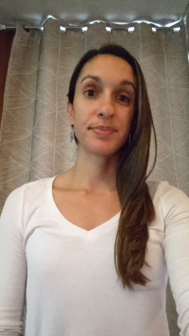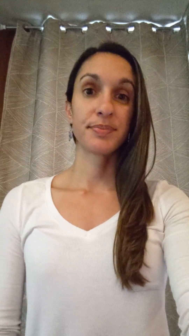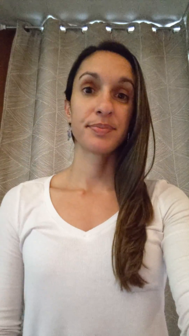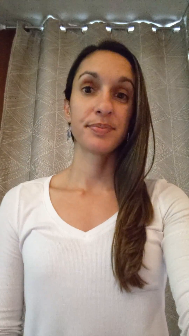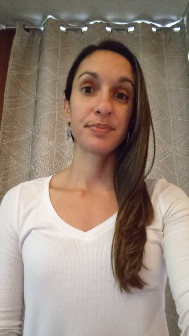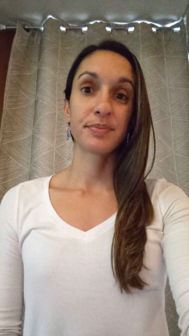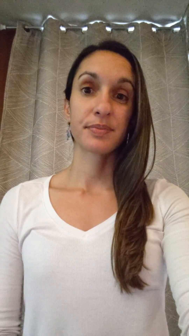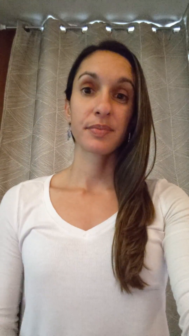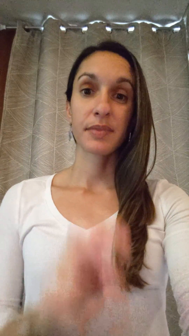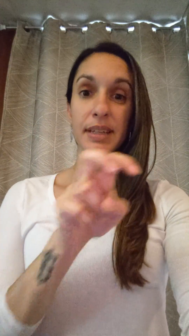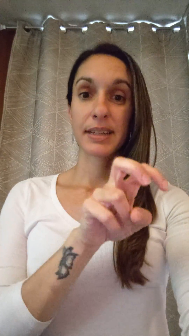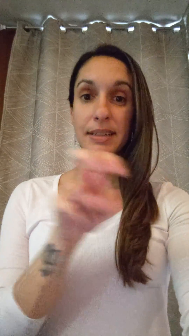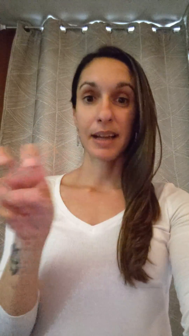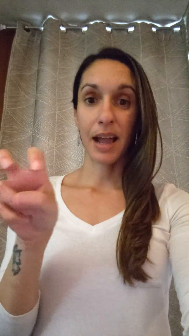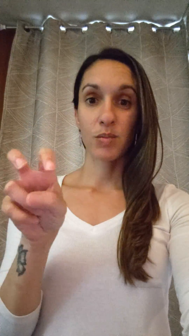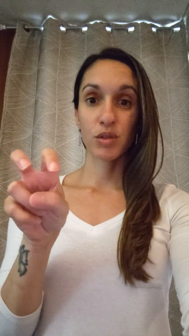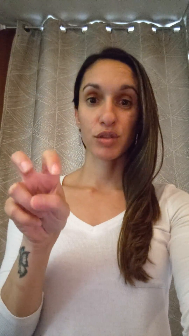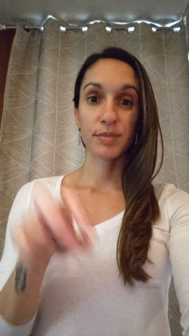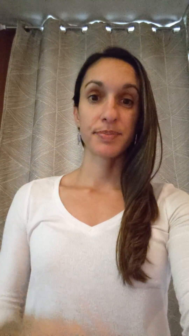couch